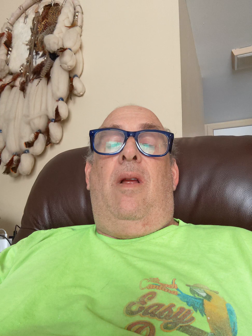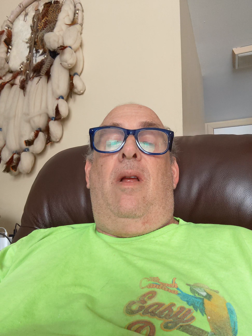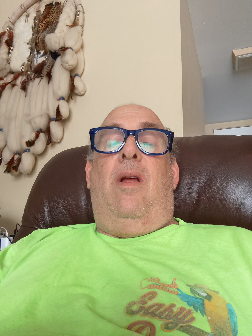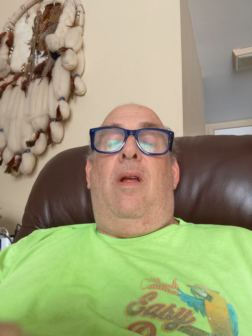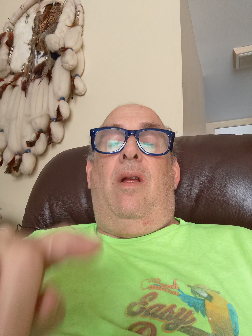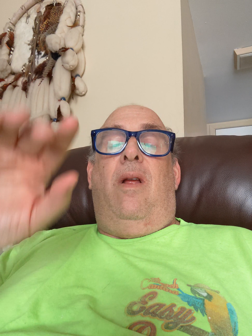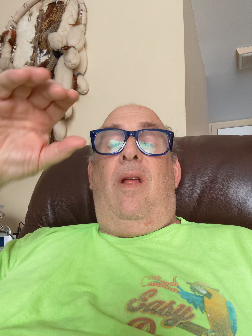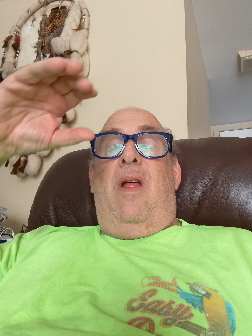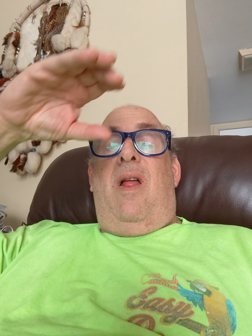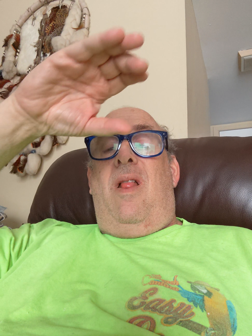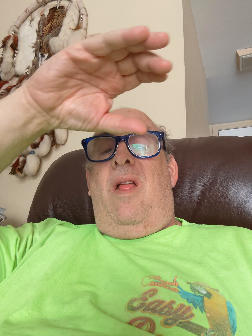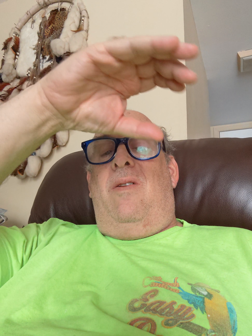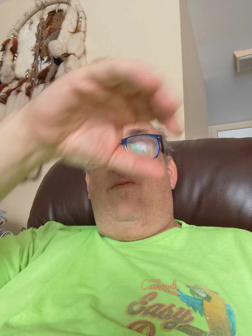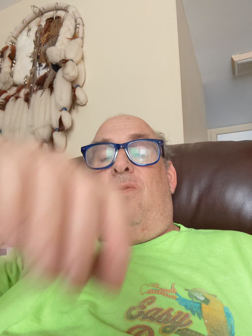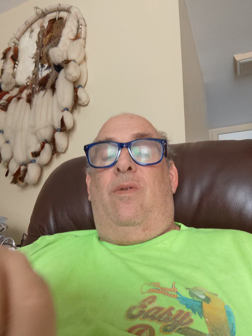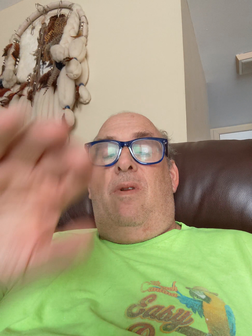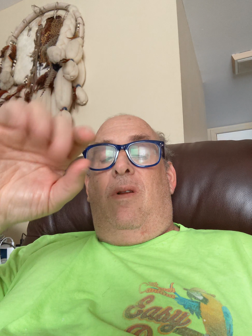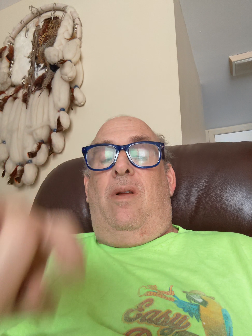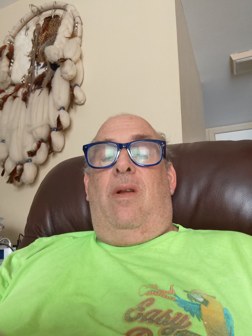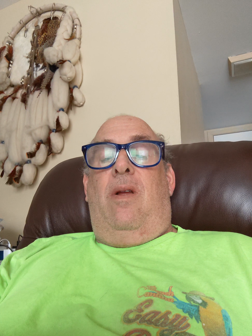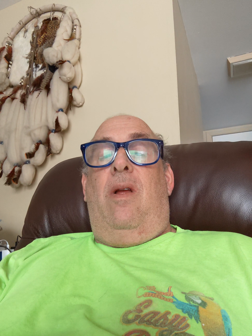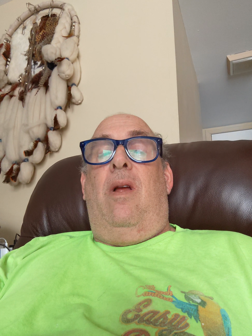cloud